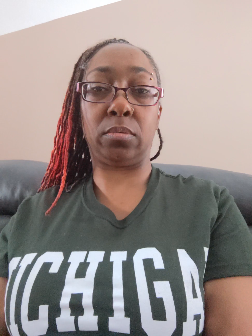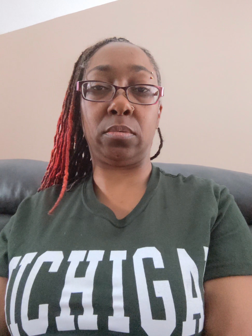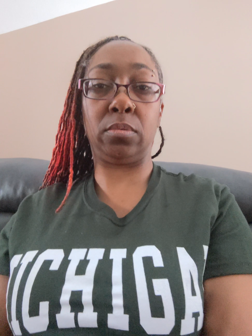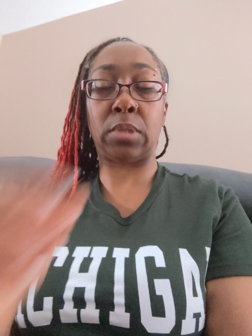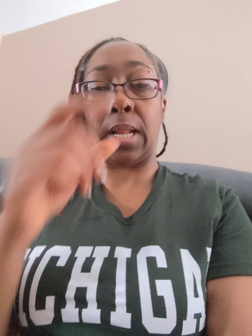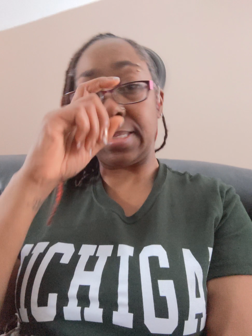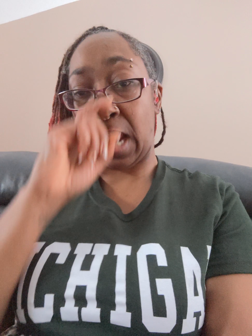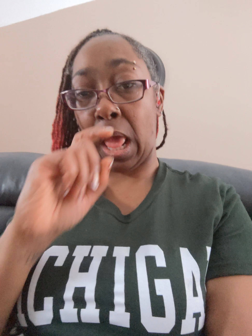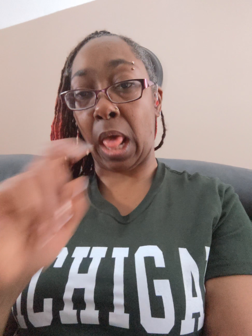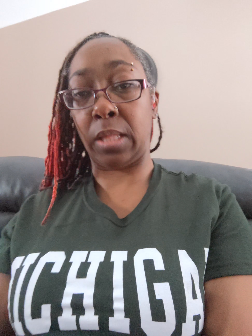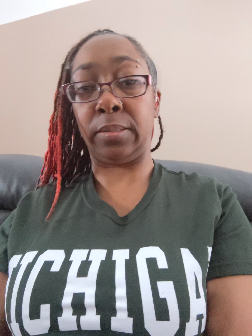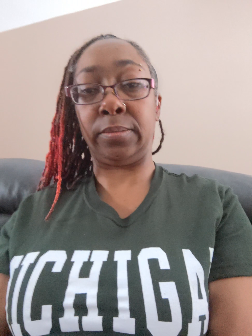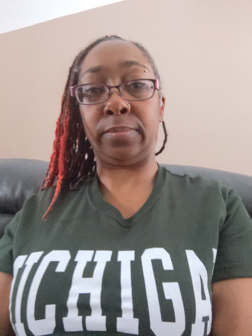doll